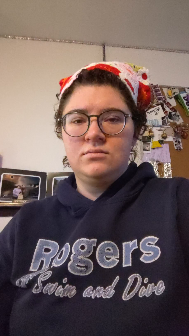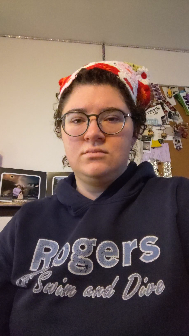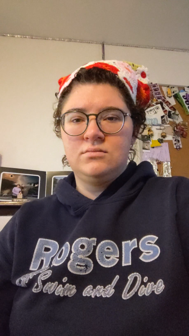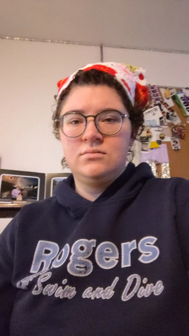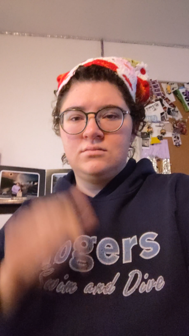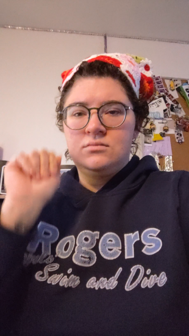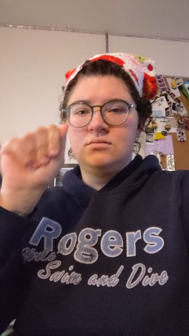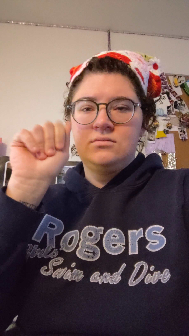knock